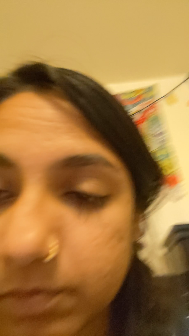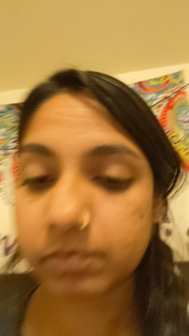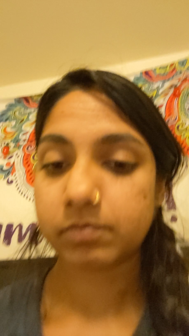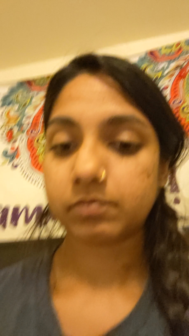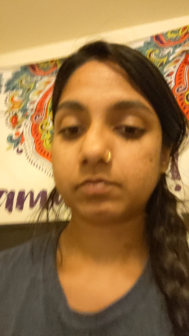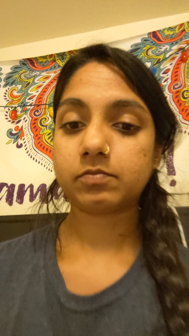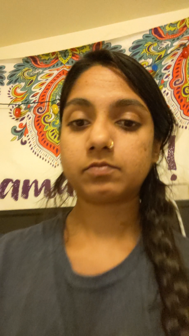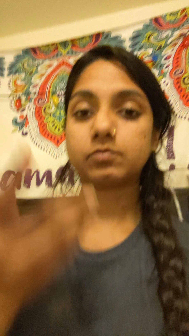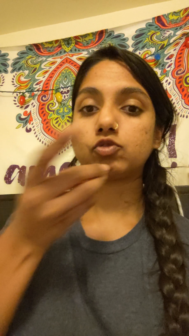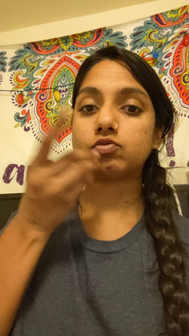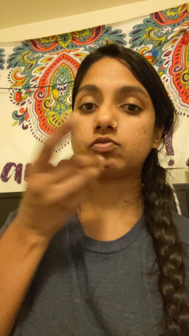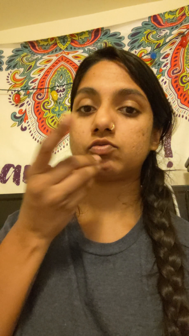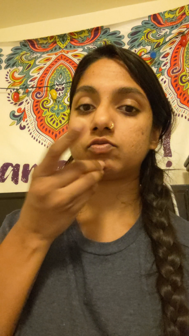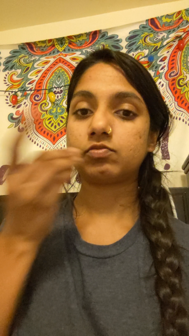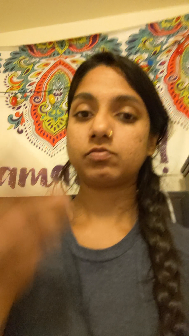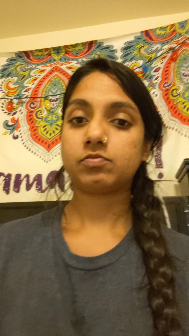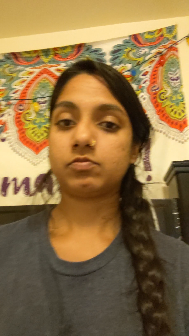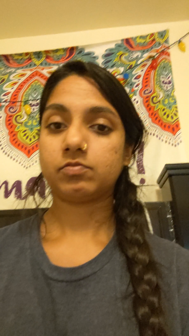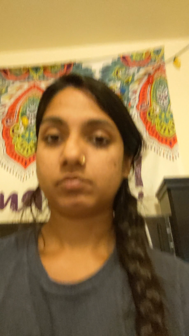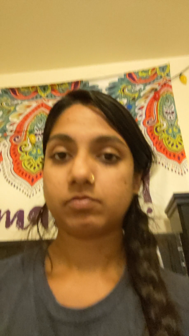dinner